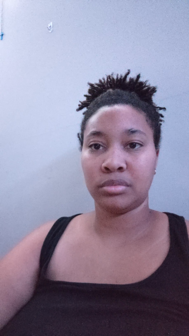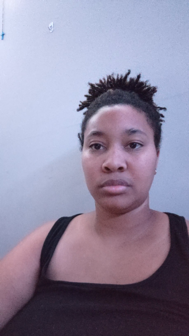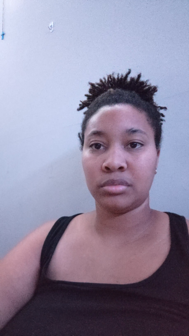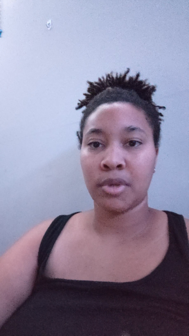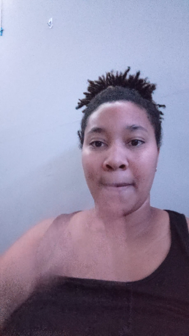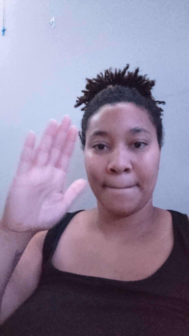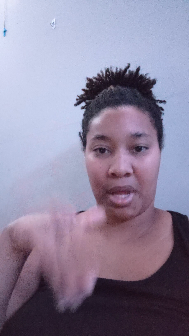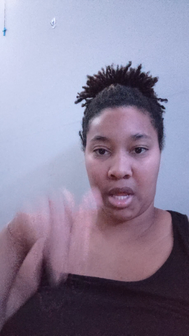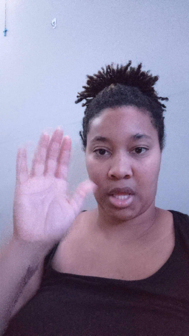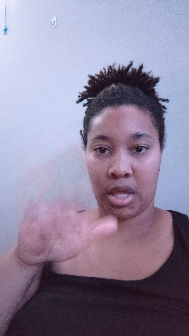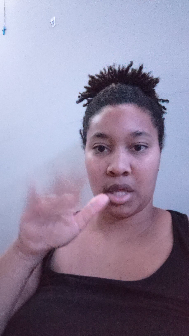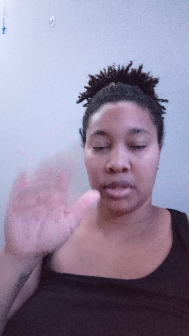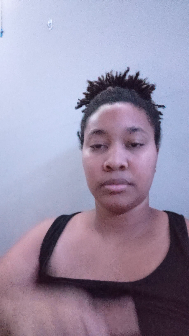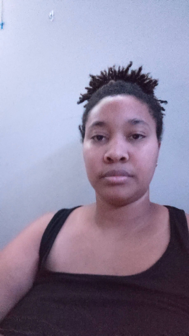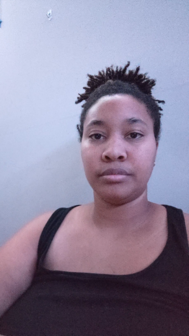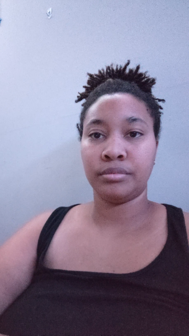paint